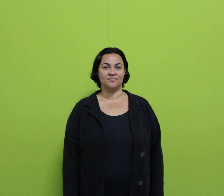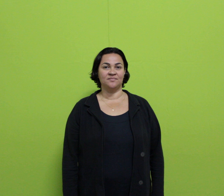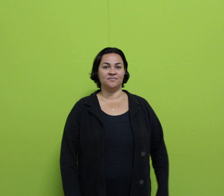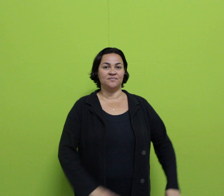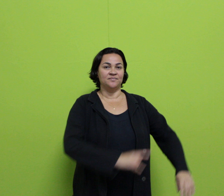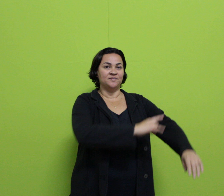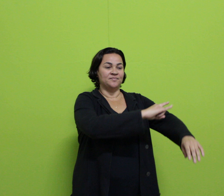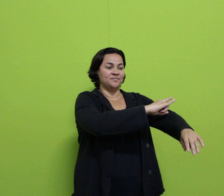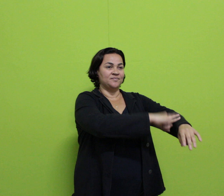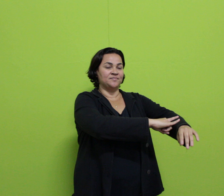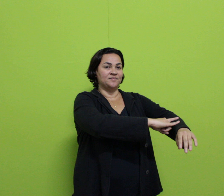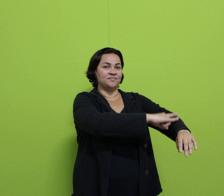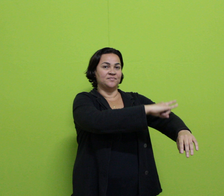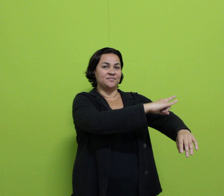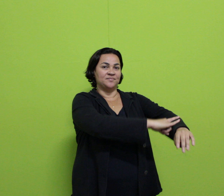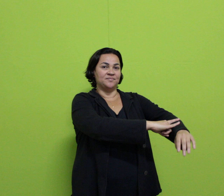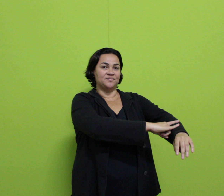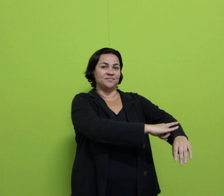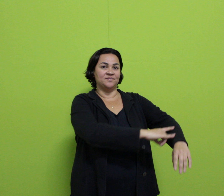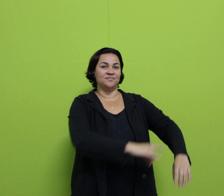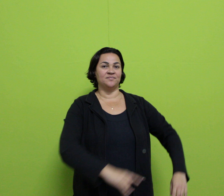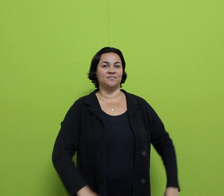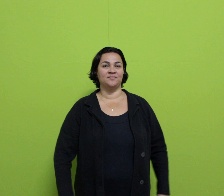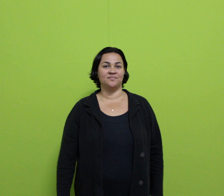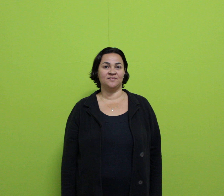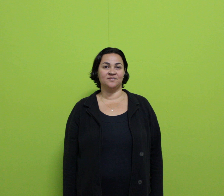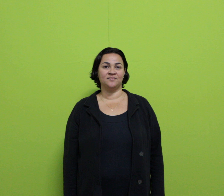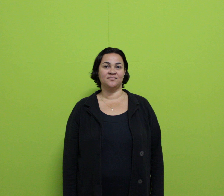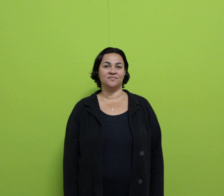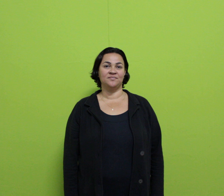banheiro